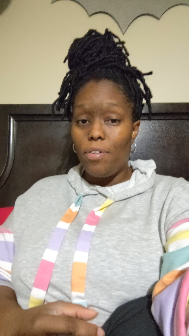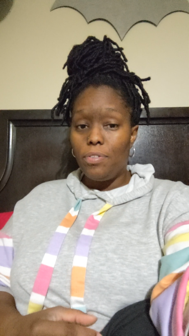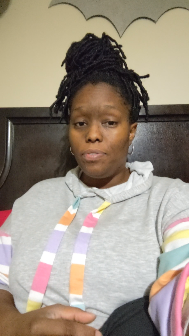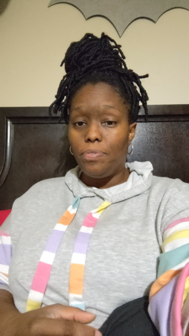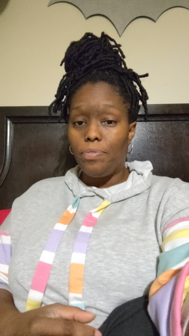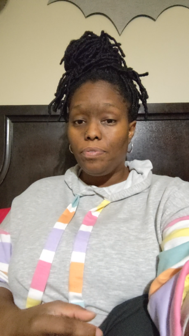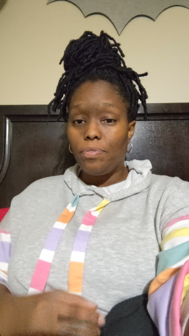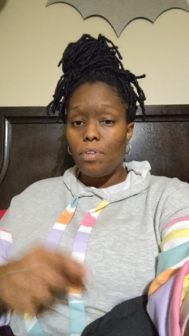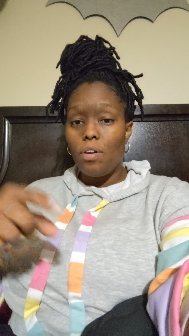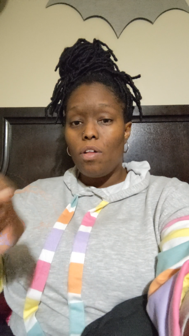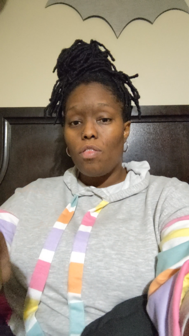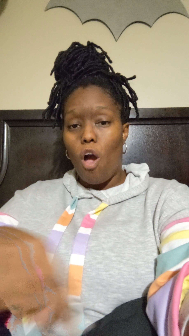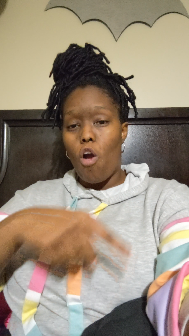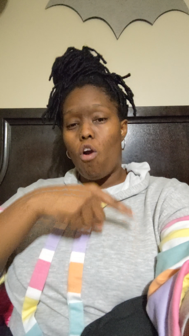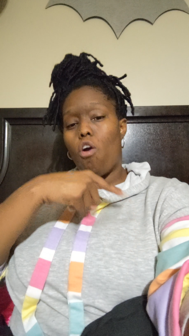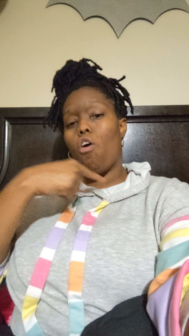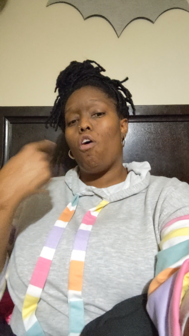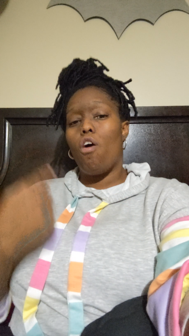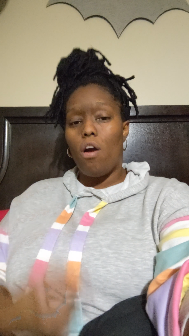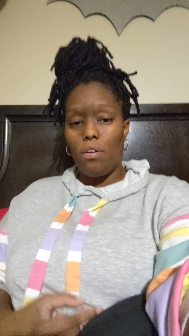long